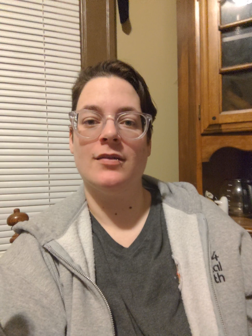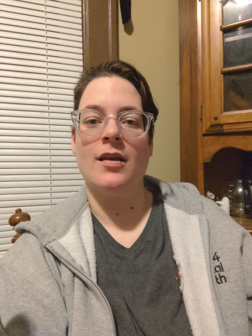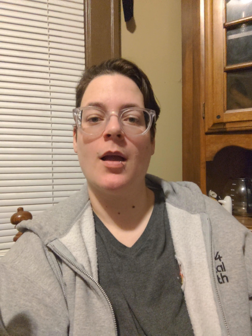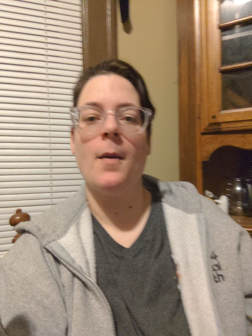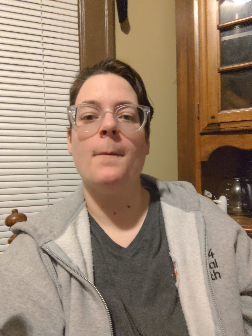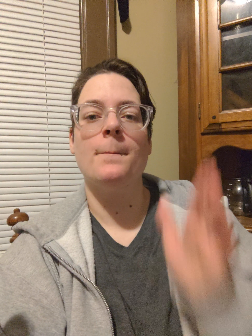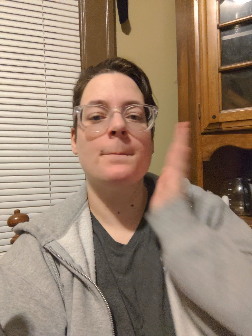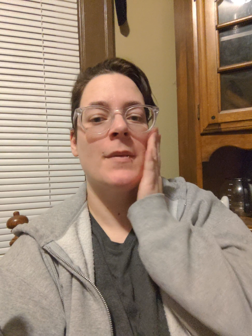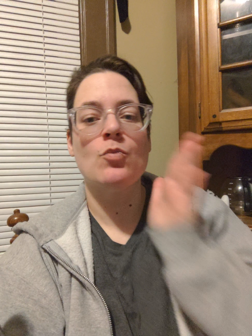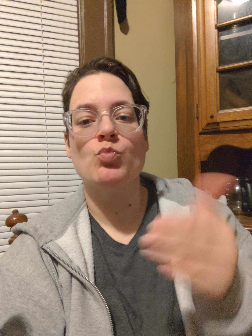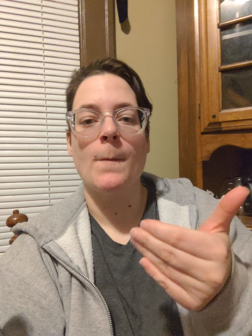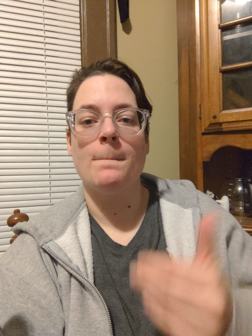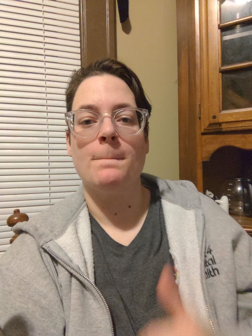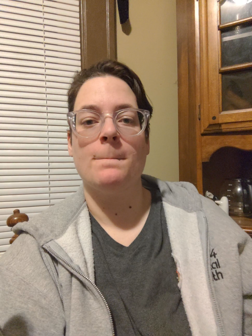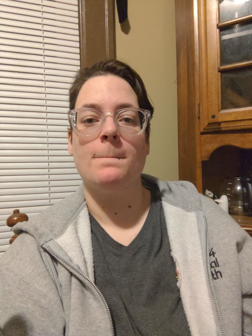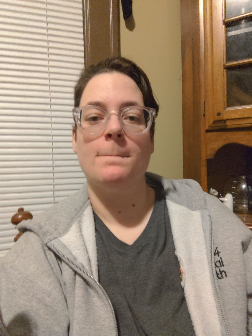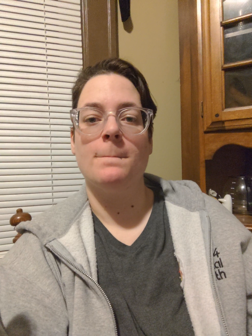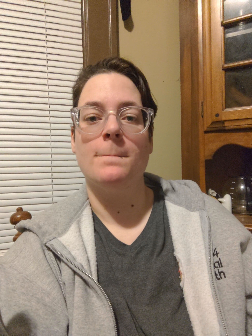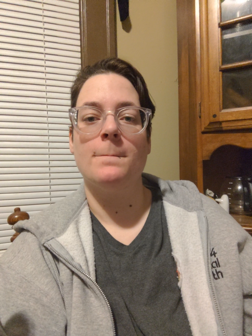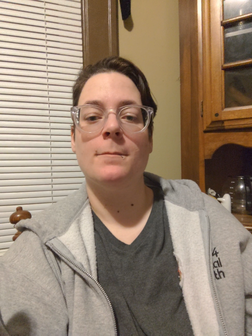bedroom